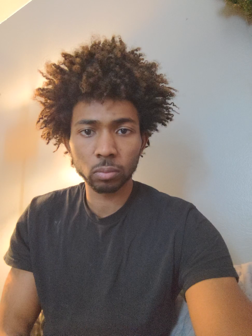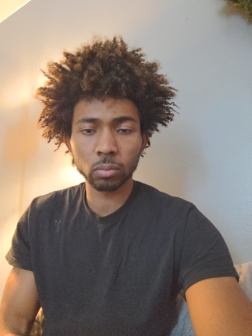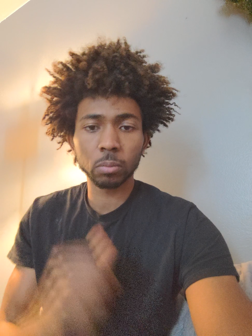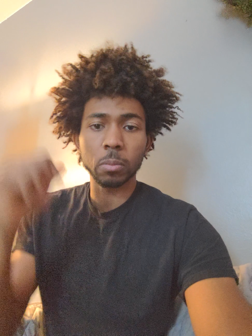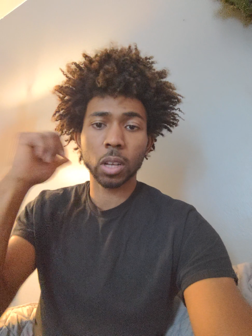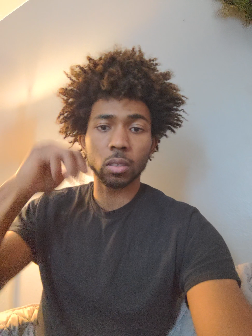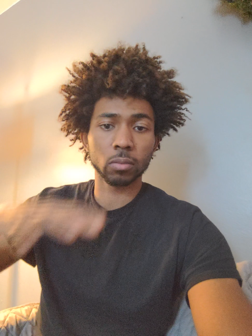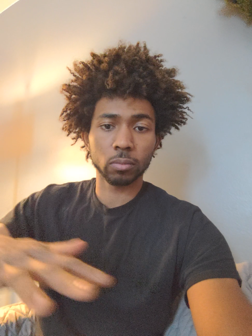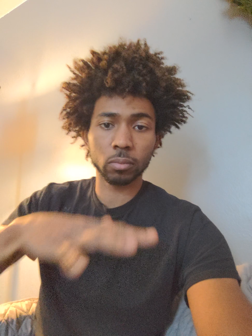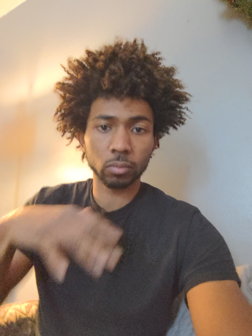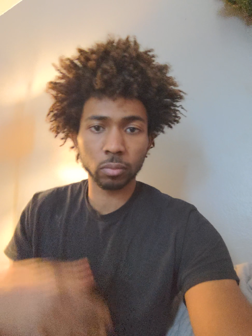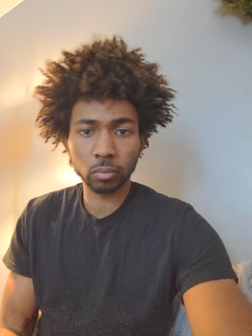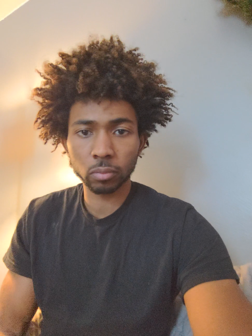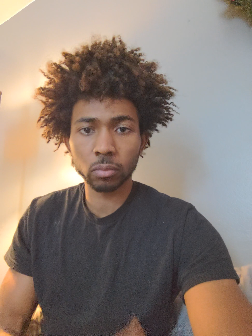backyard